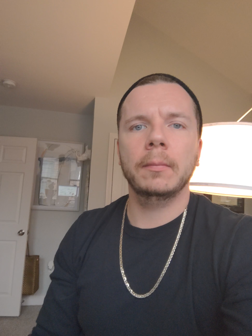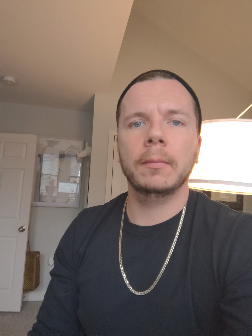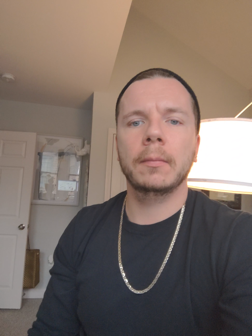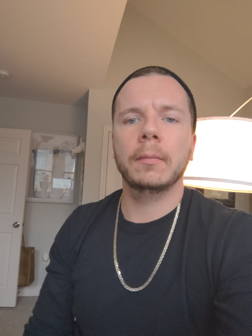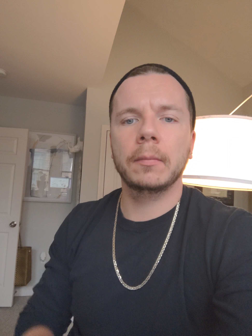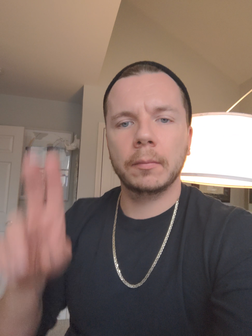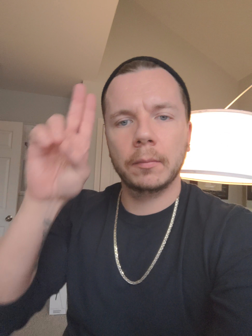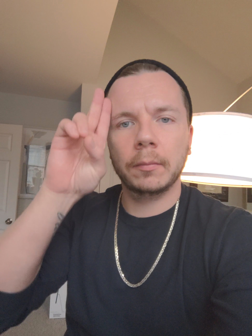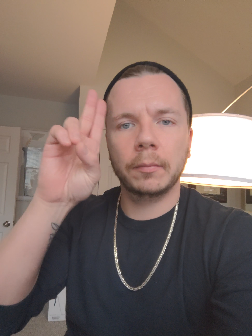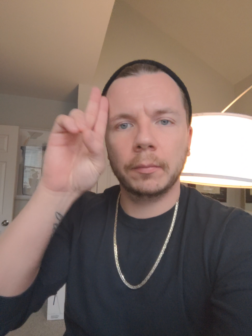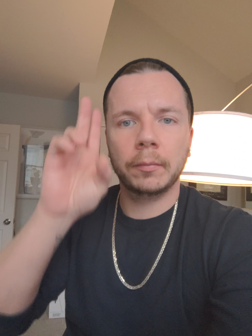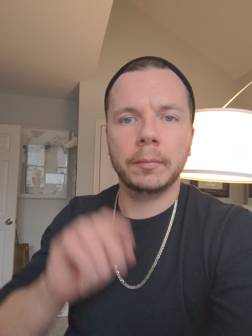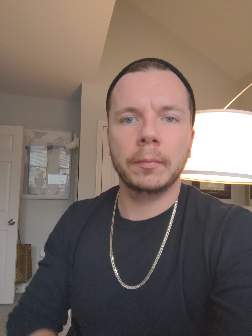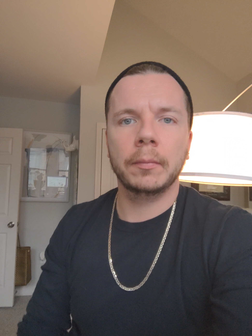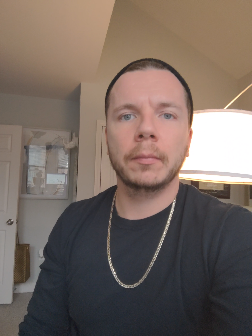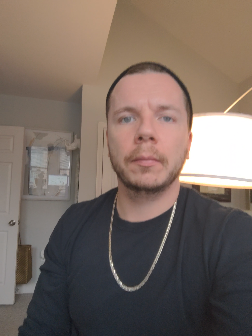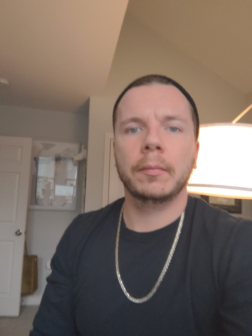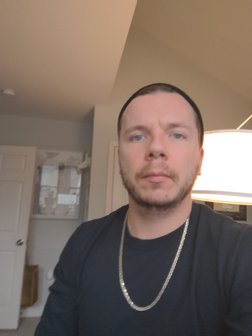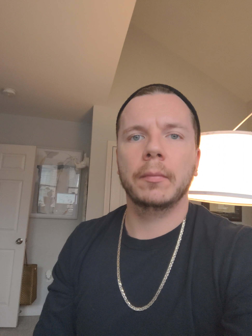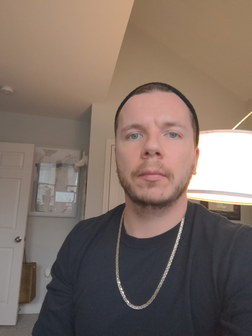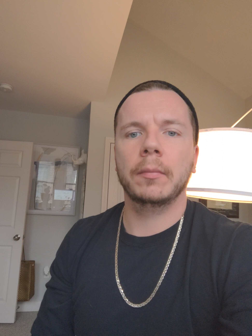uncle